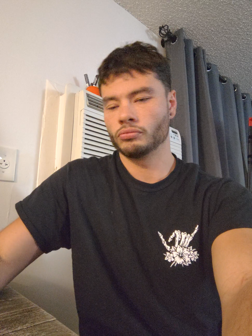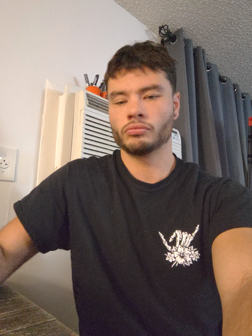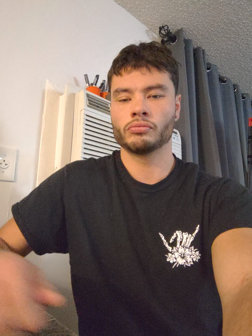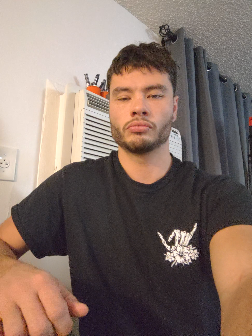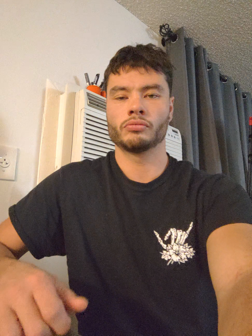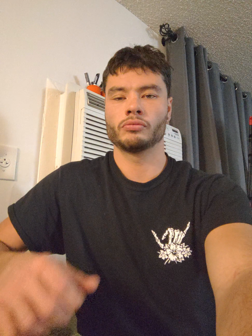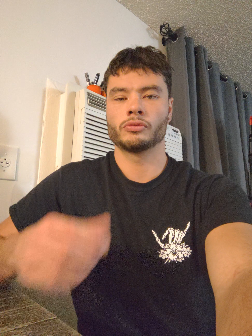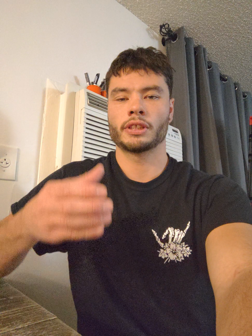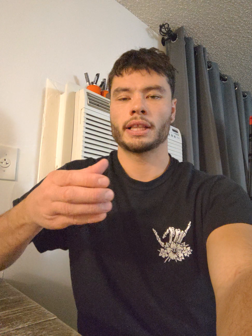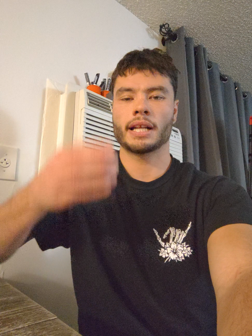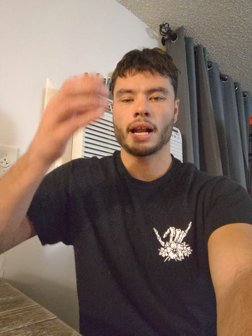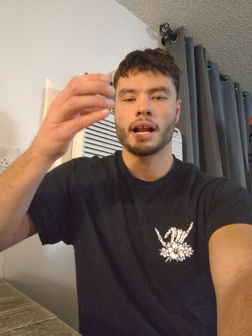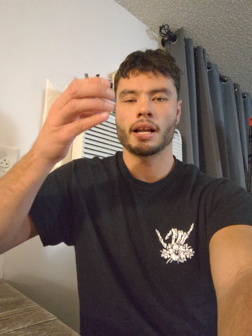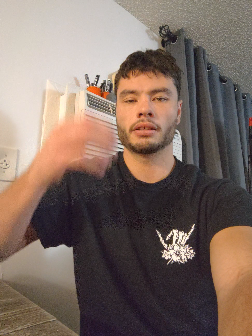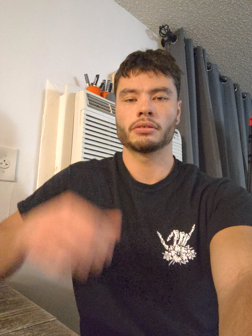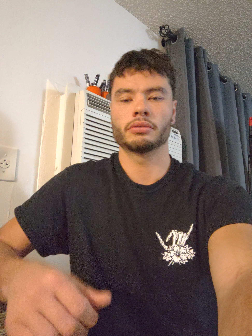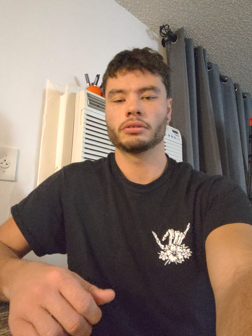can